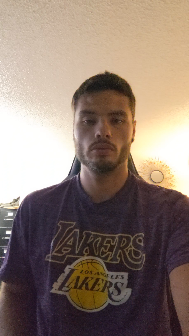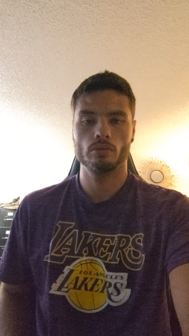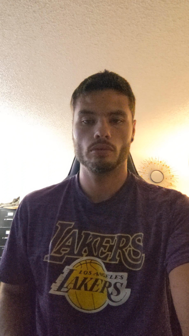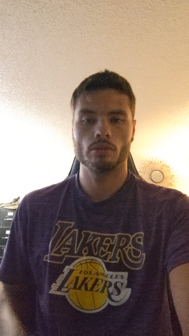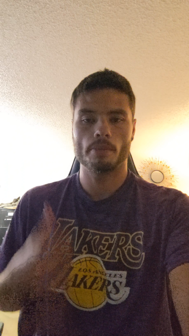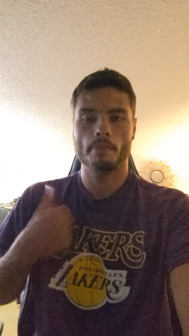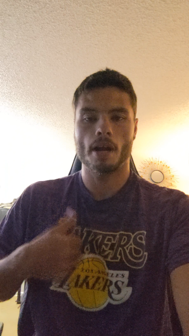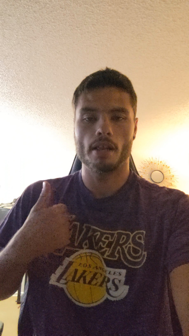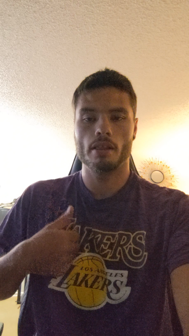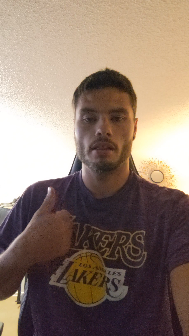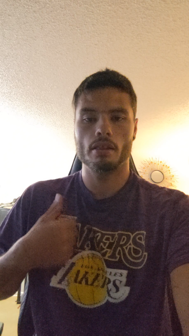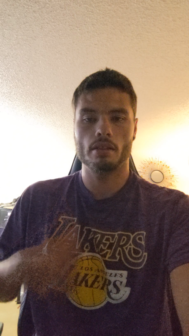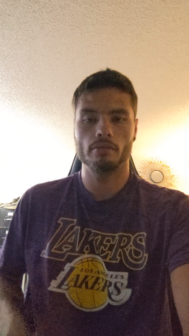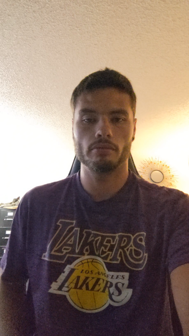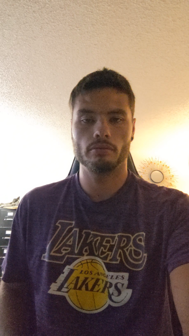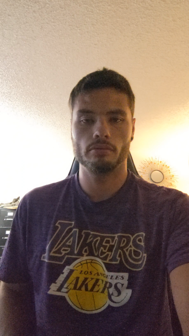bathtub